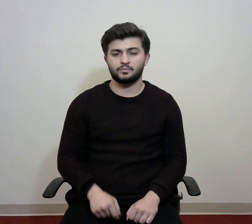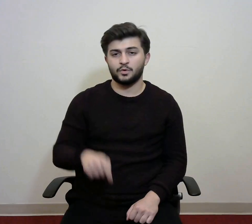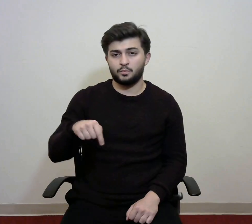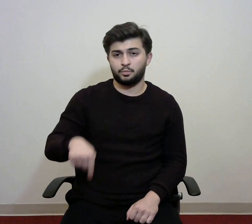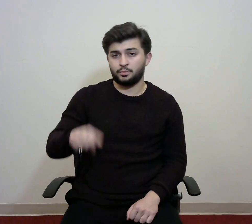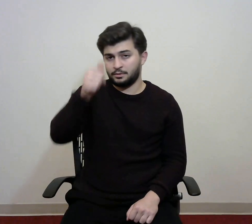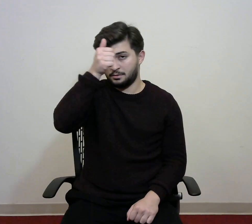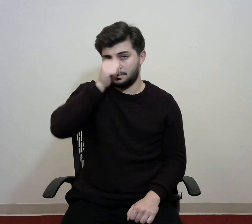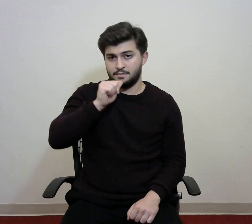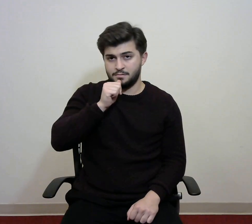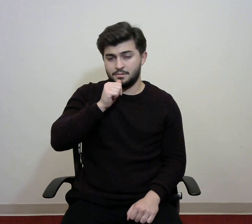bu ay